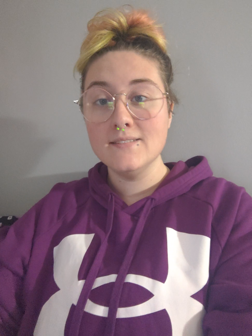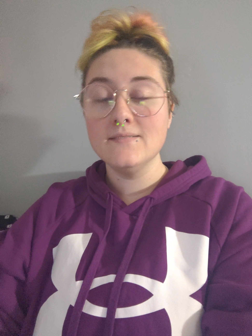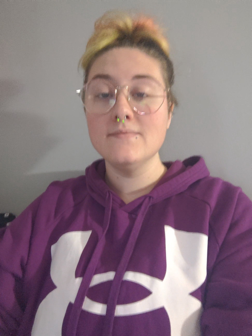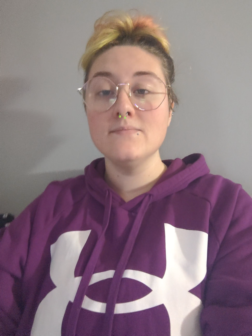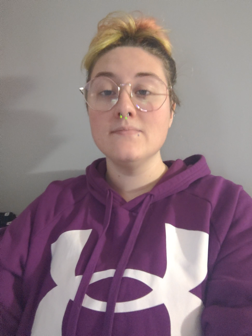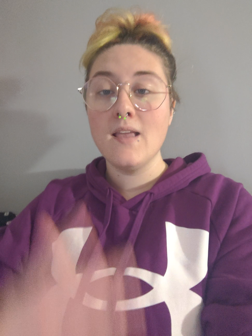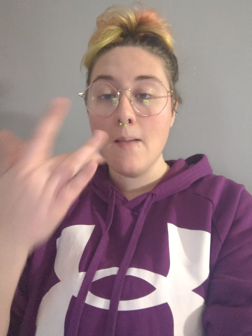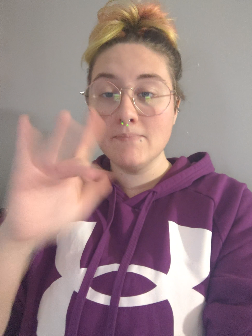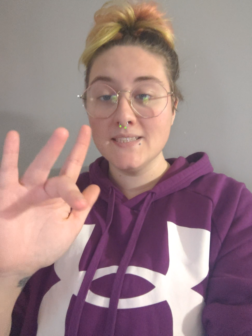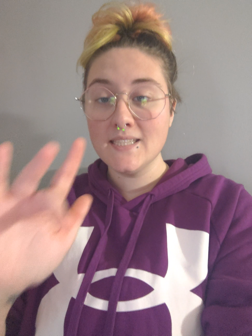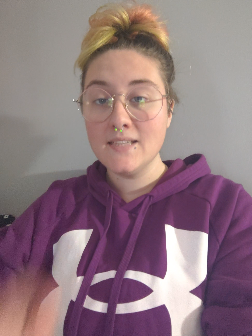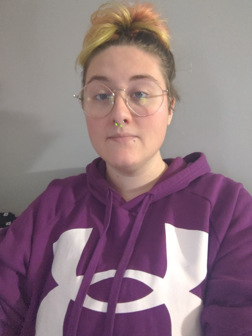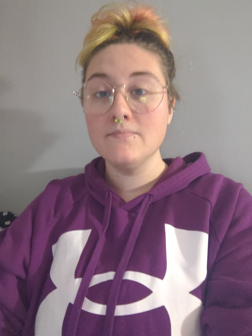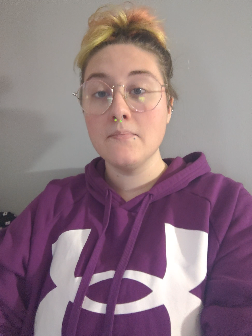empty